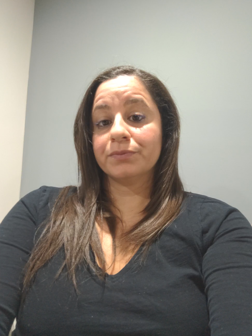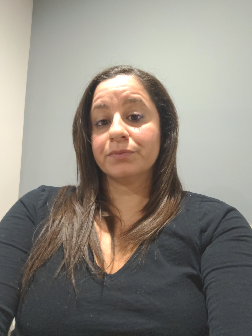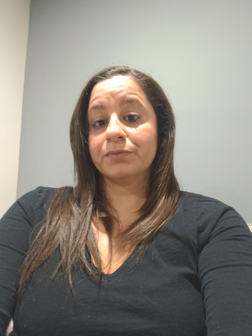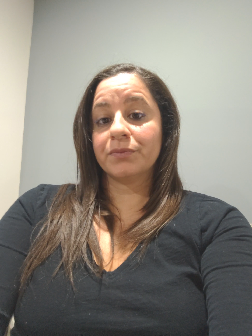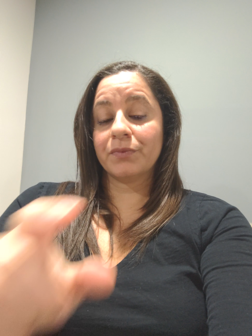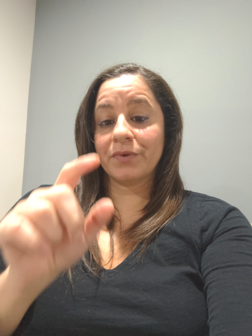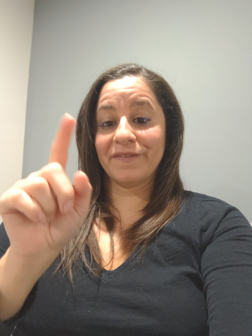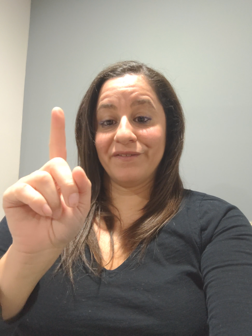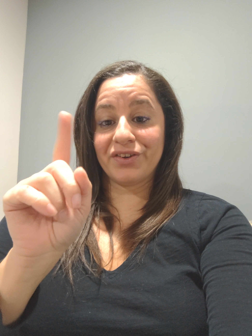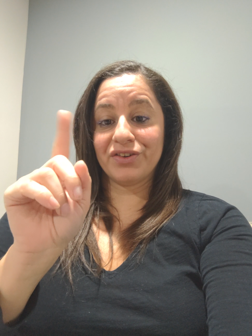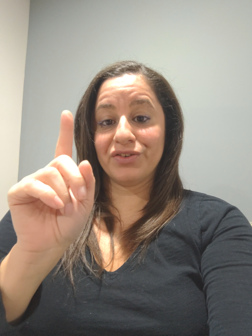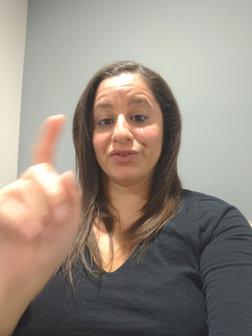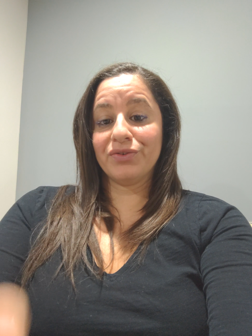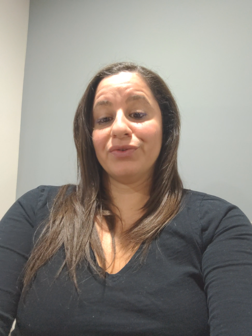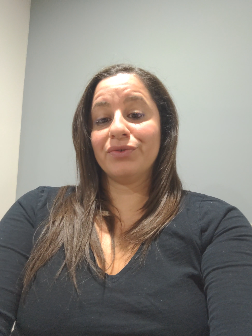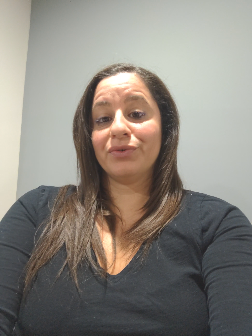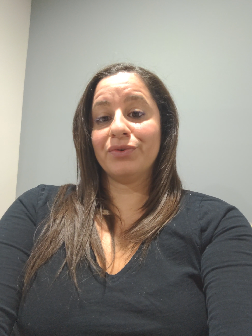finger